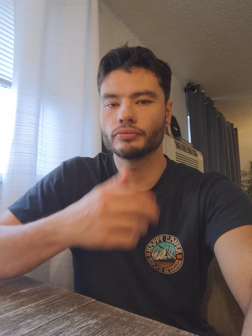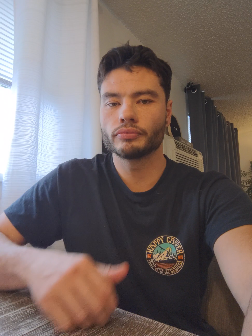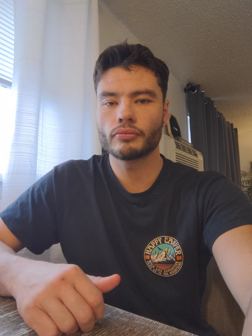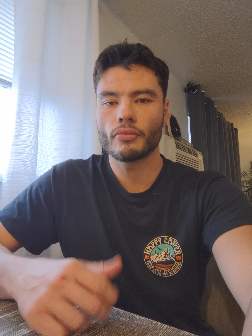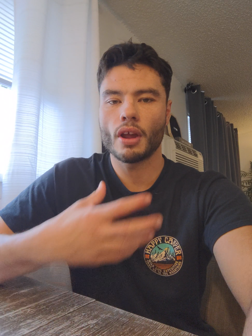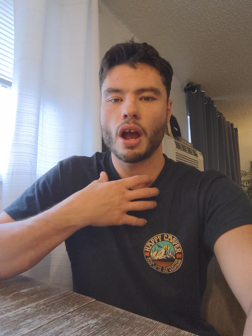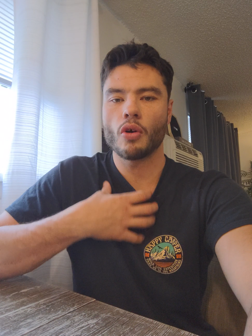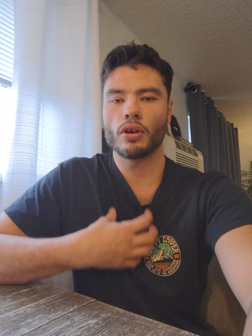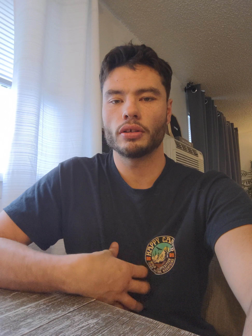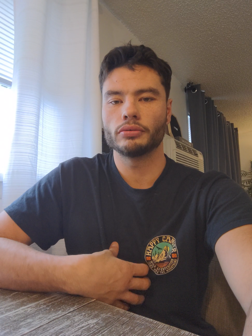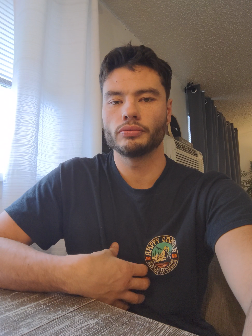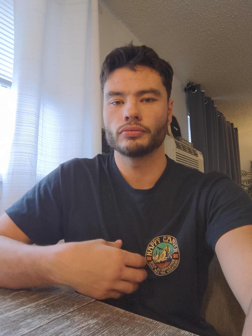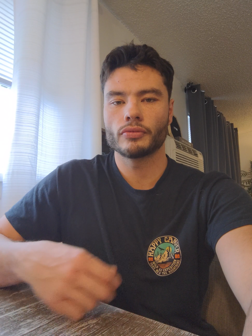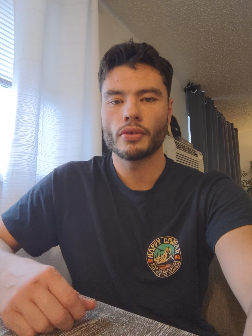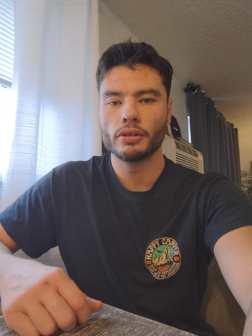hungry